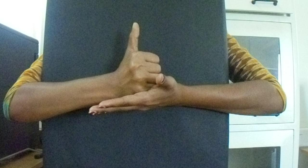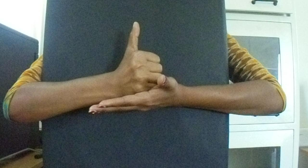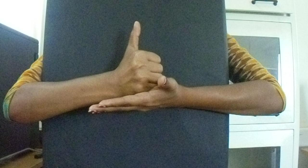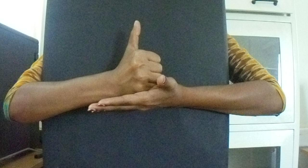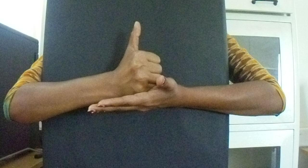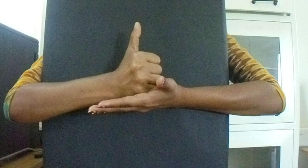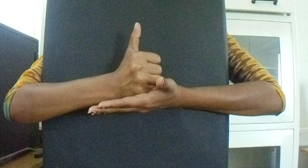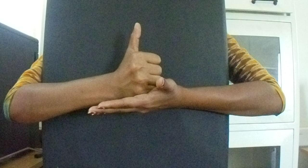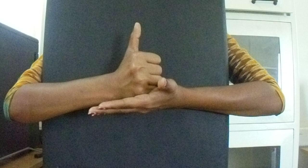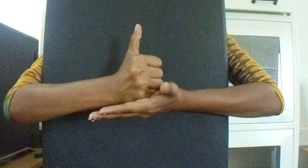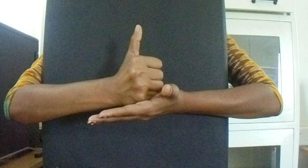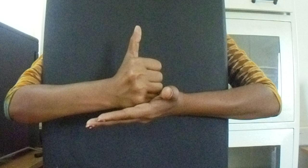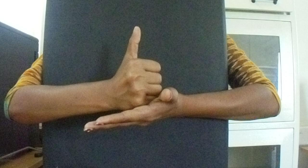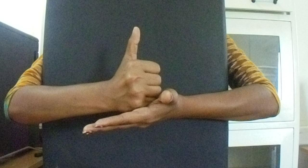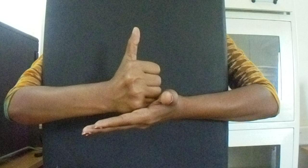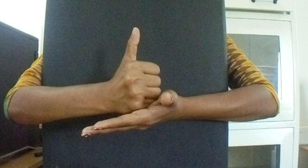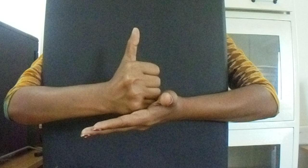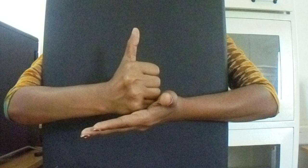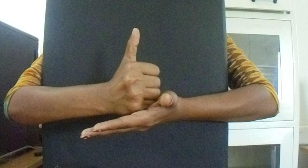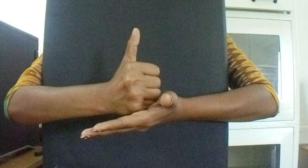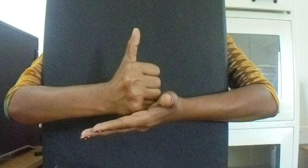help